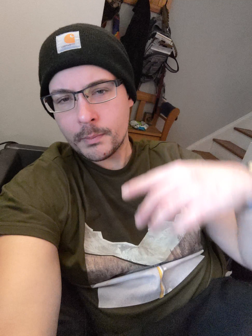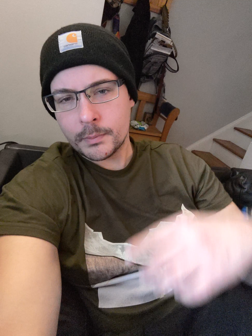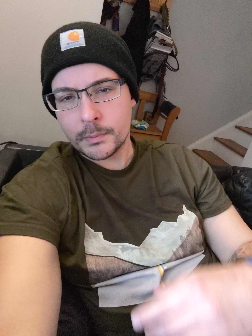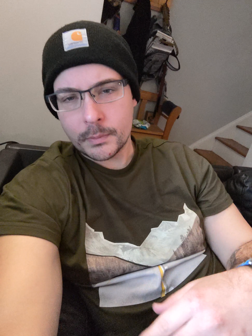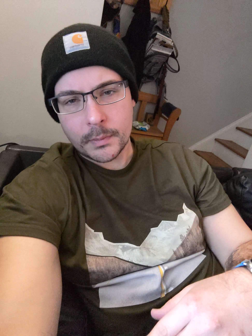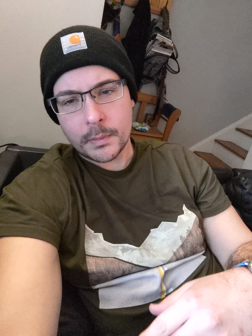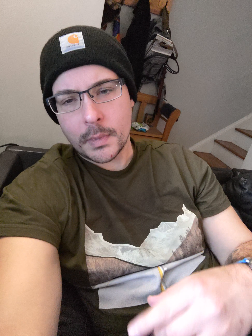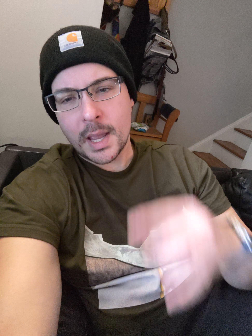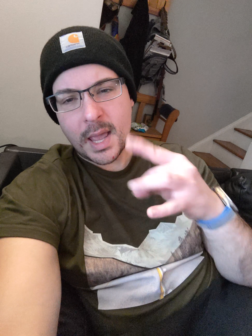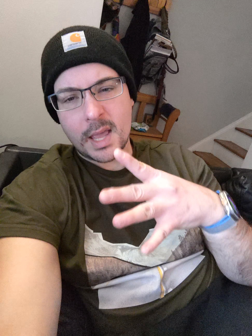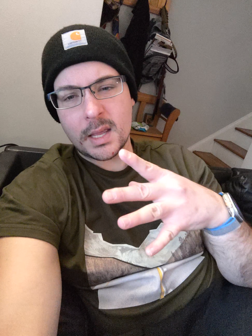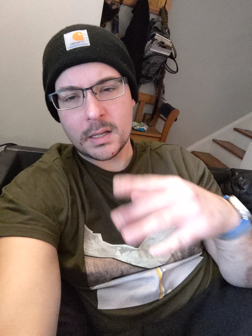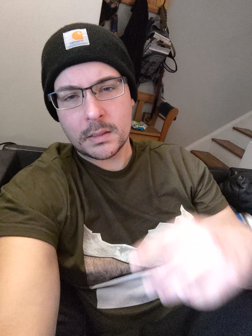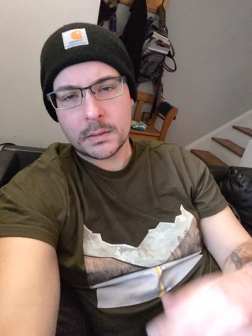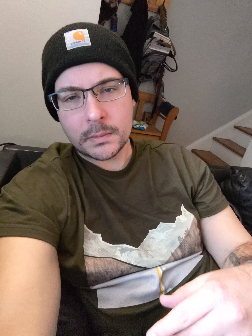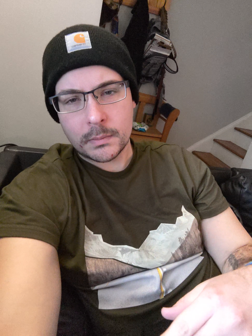hate